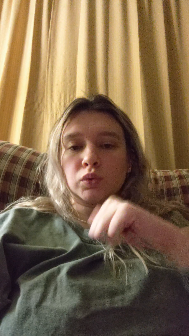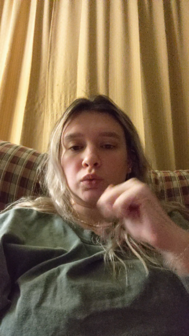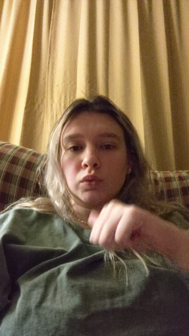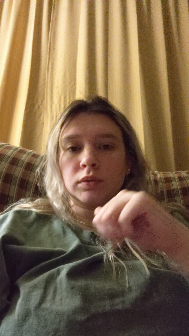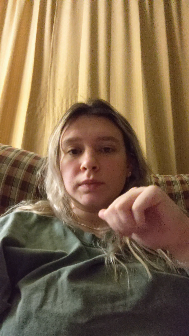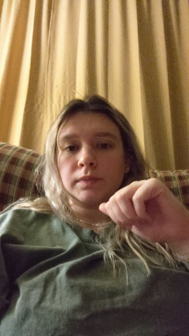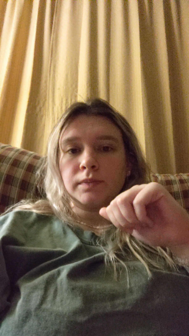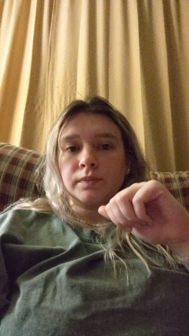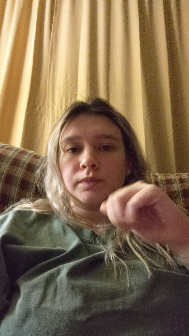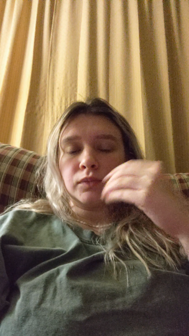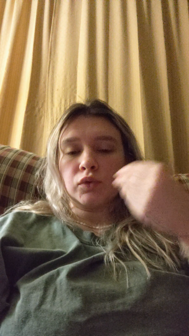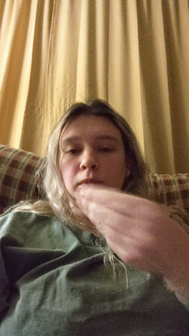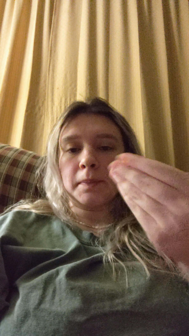shopping